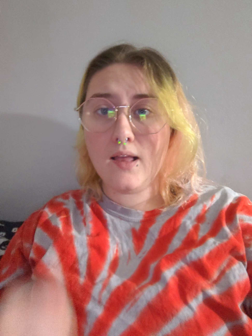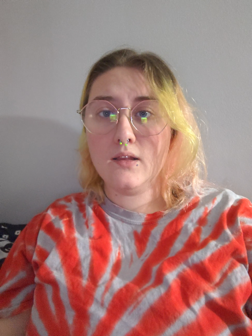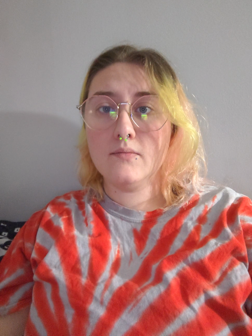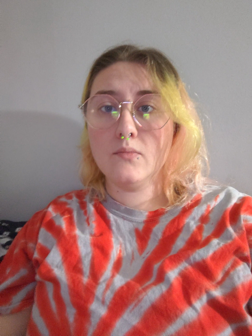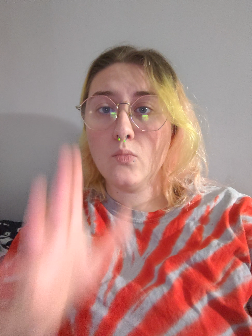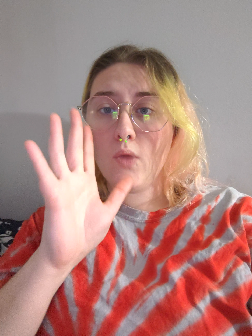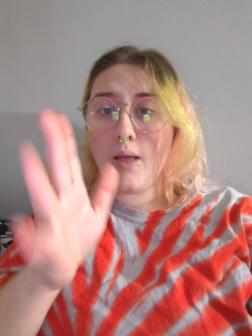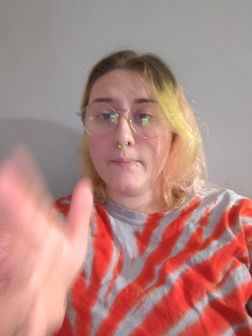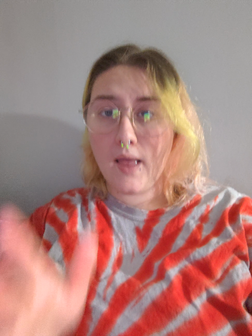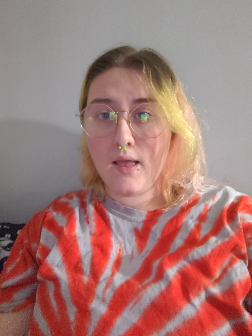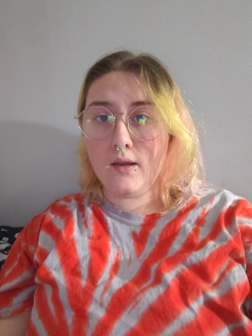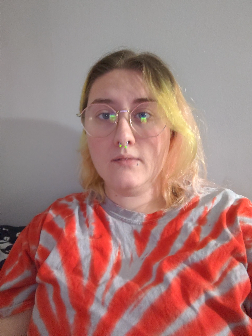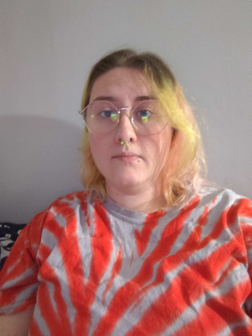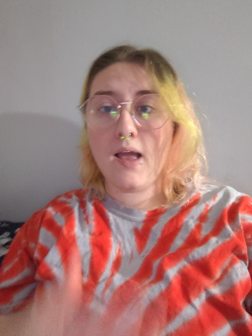grandma